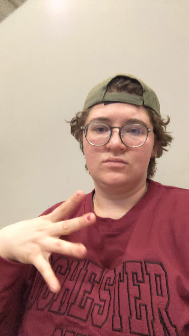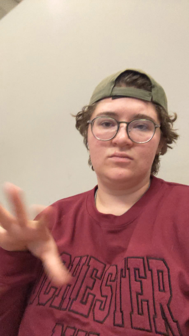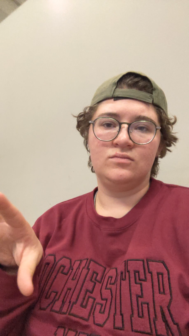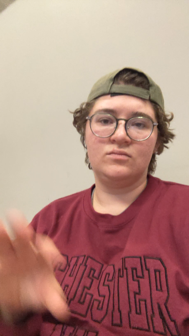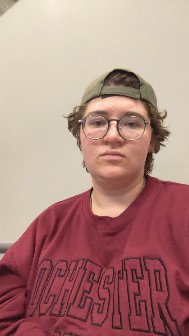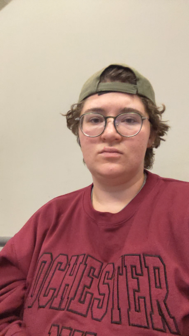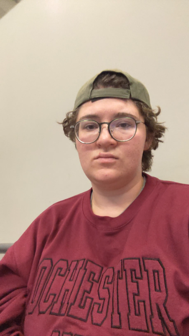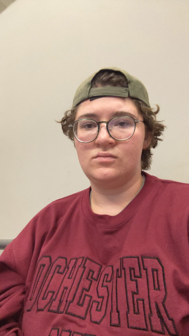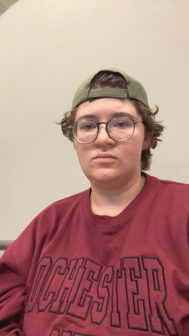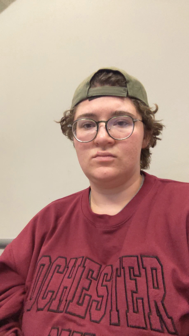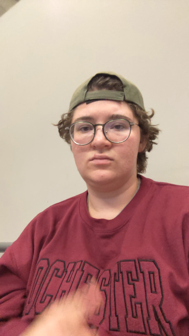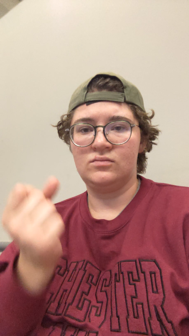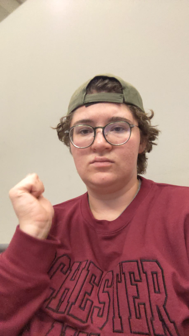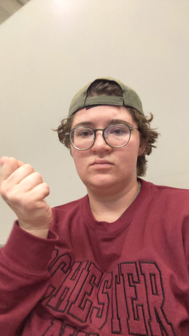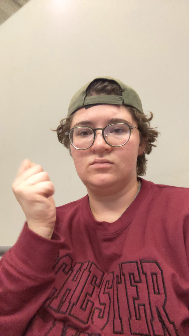bat